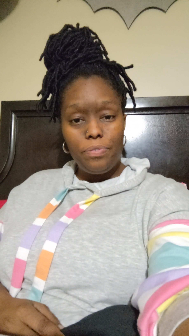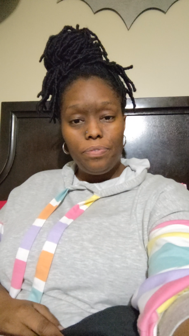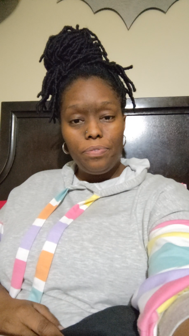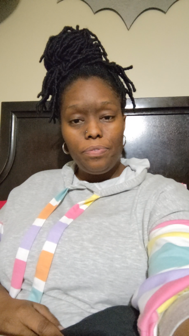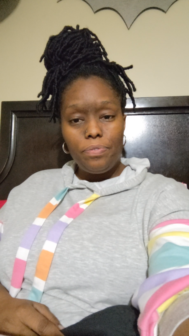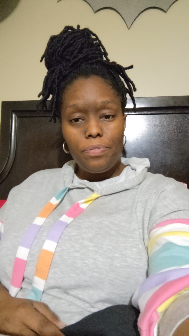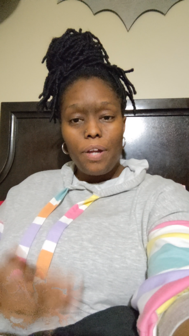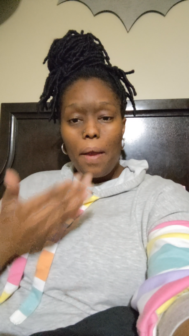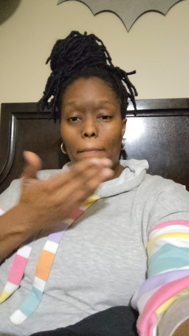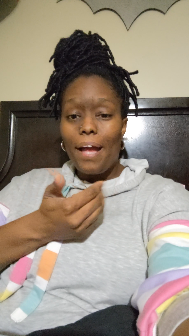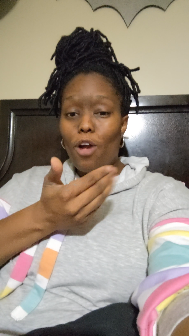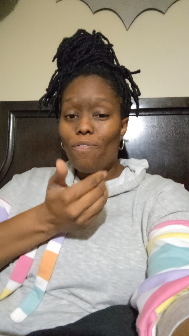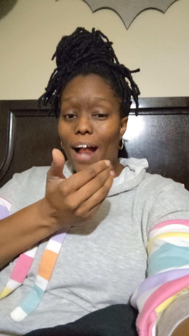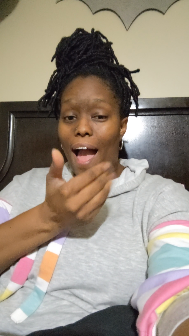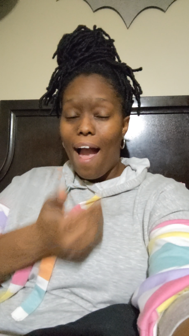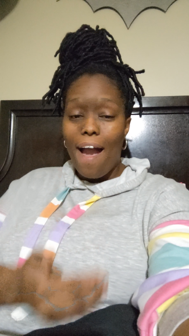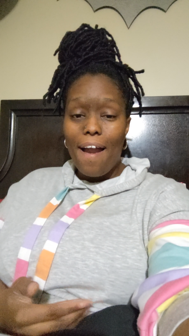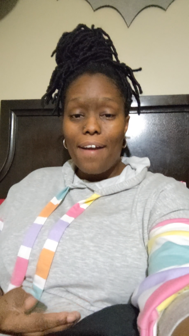butterfly